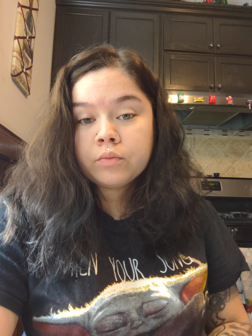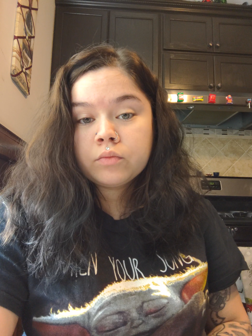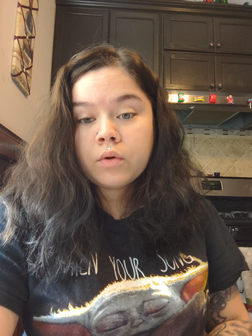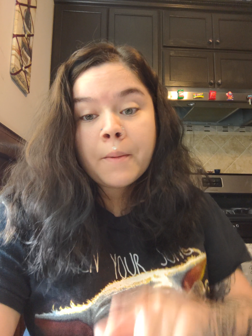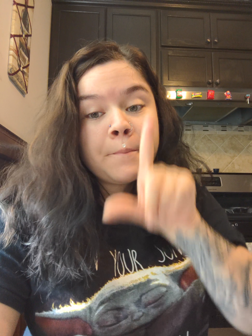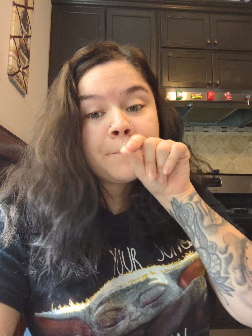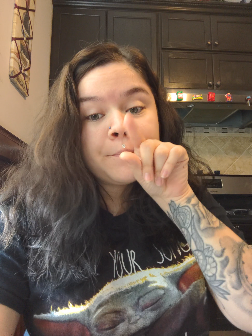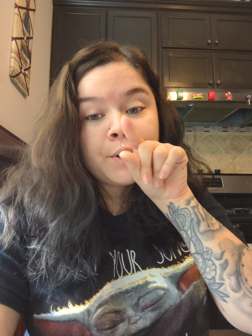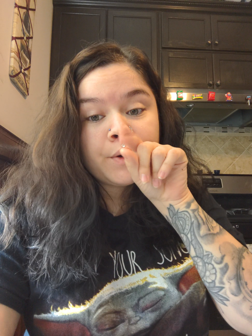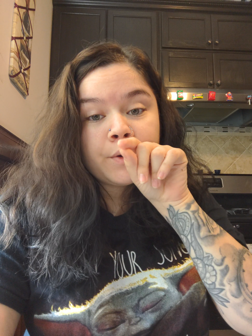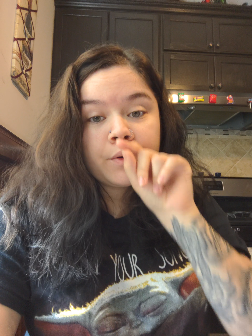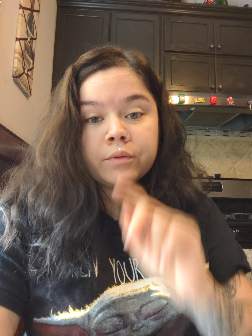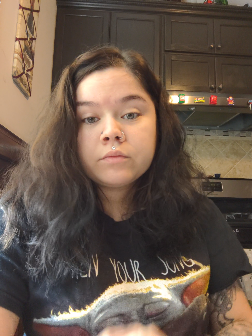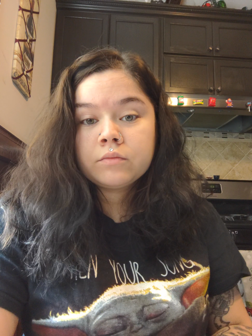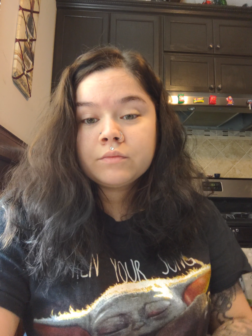bird